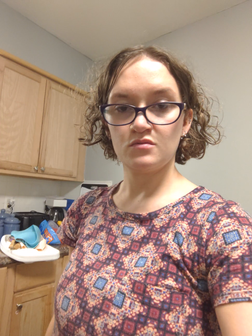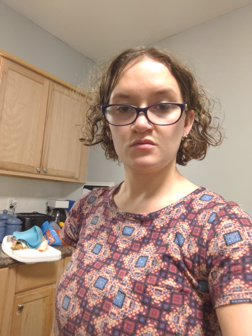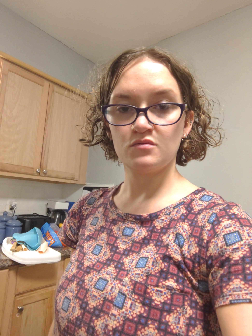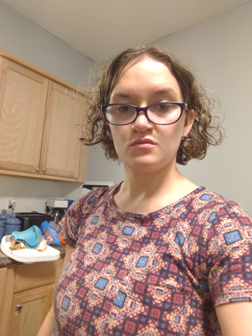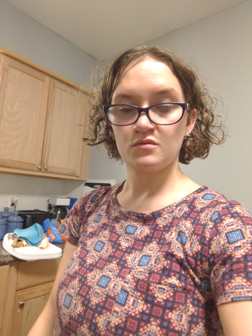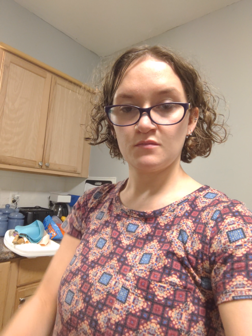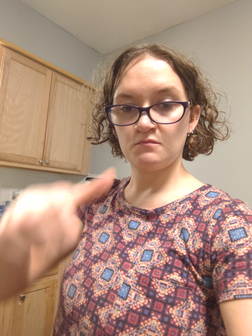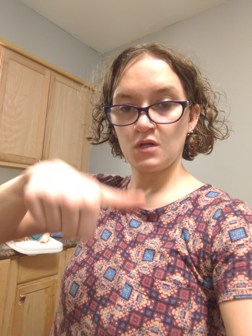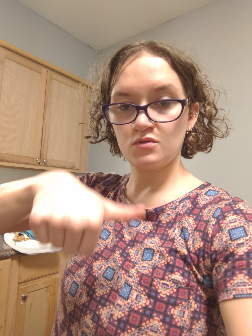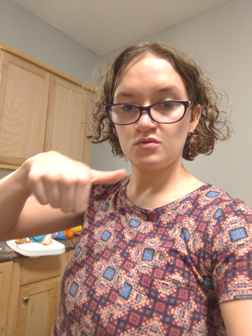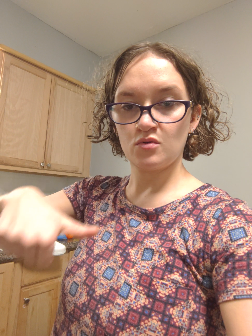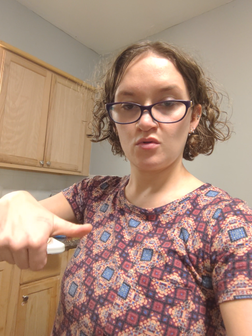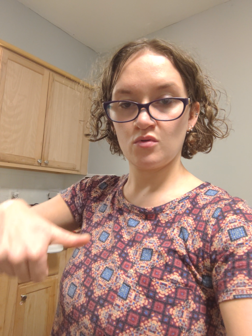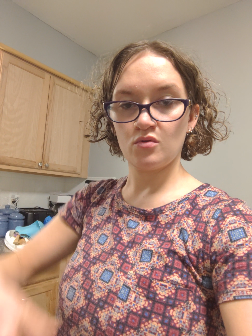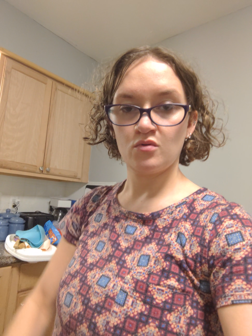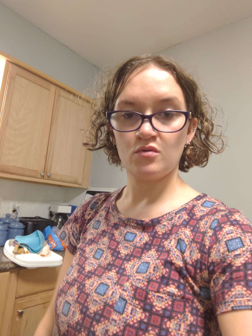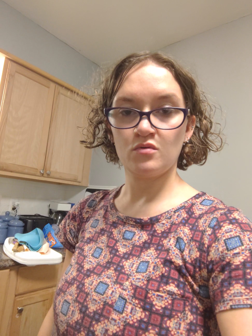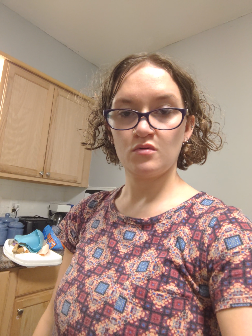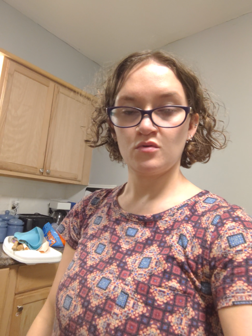puzzle